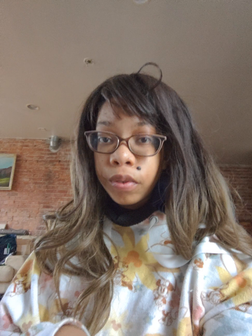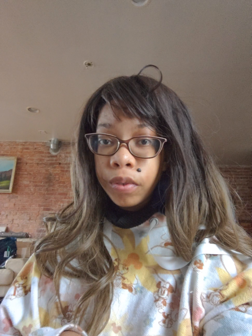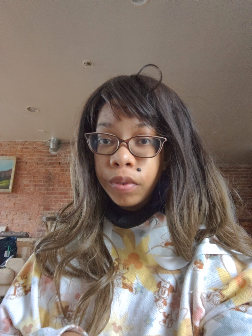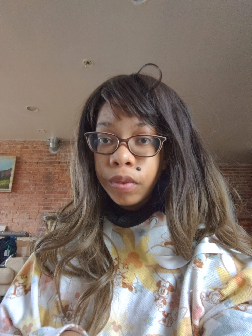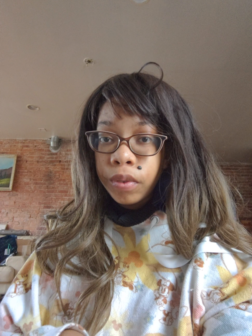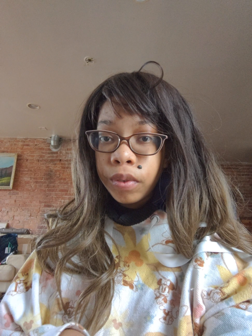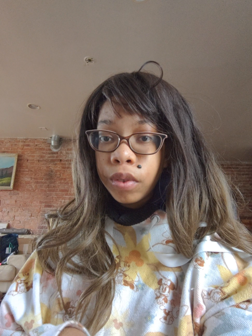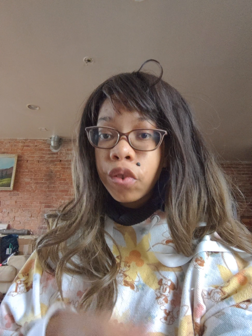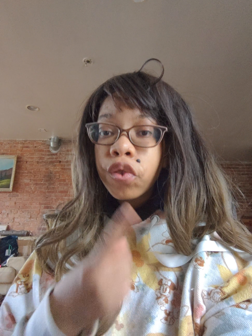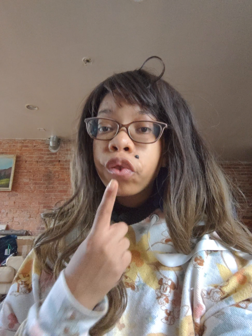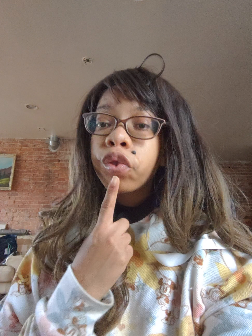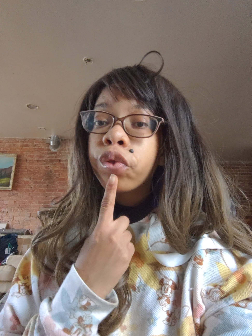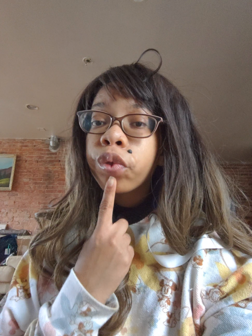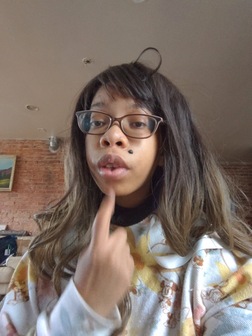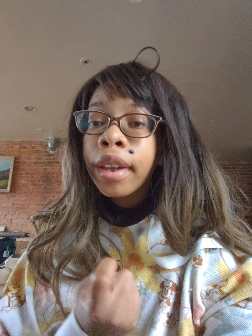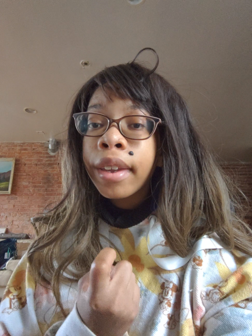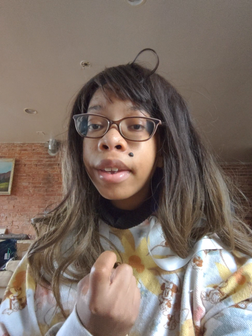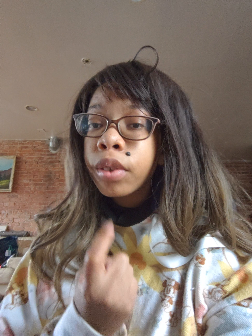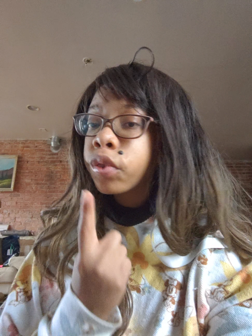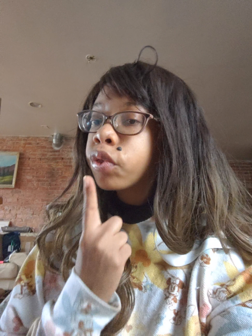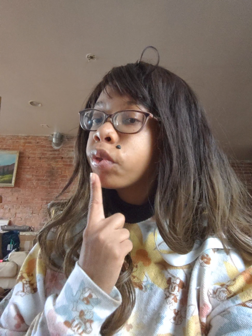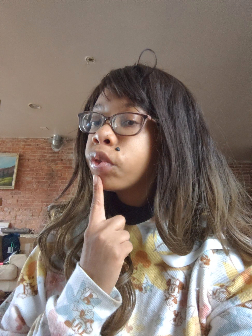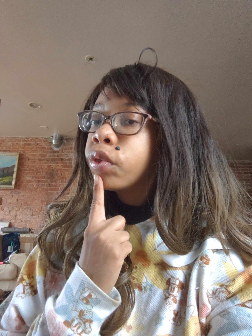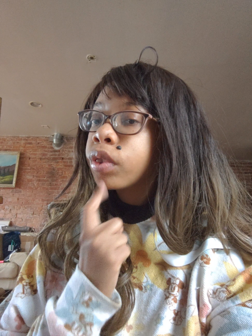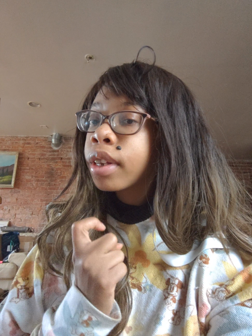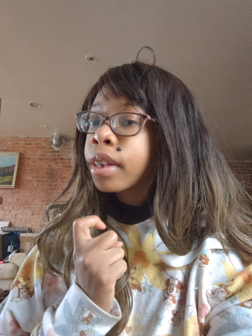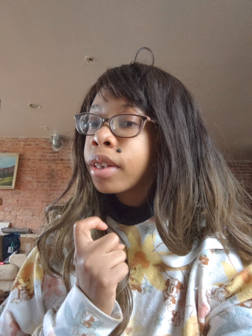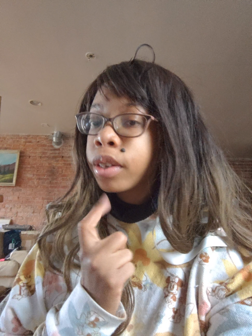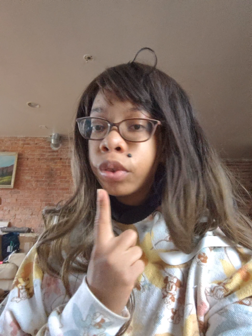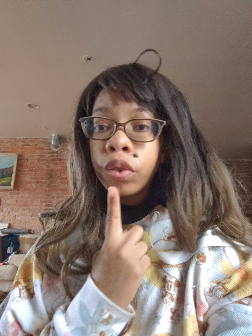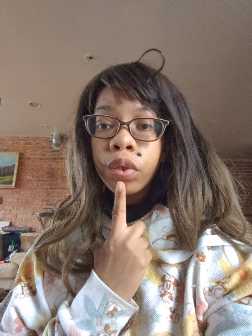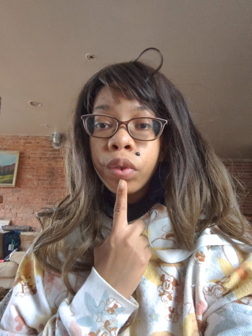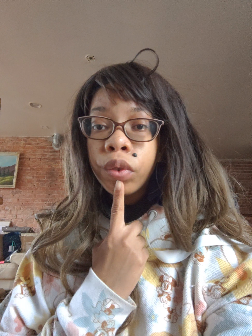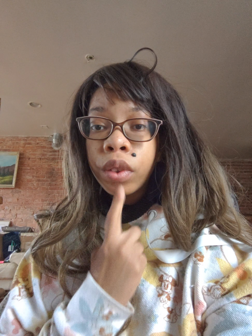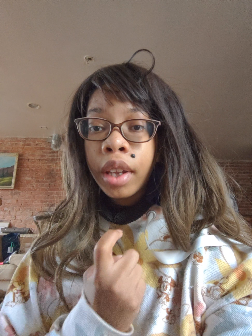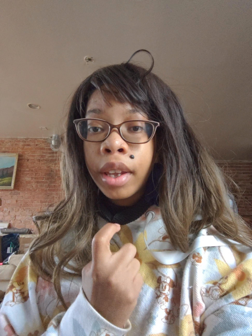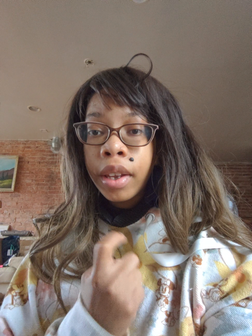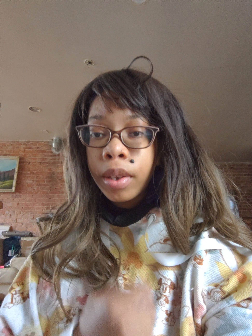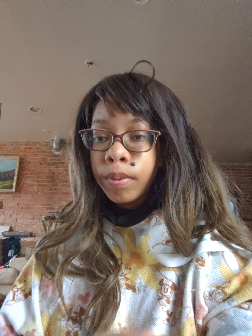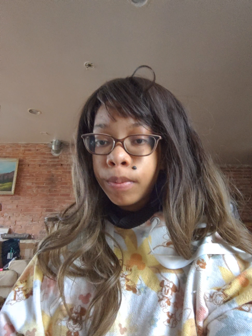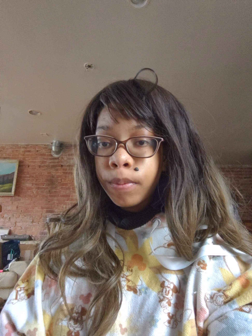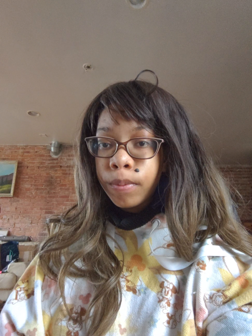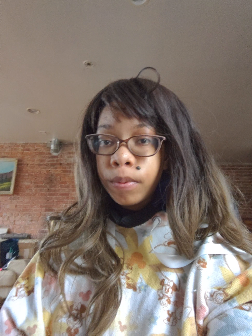red